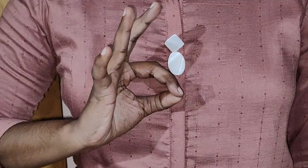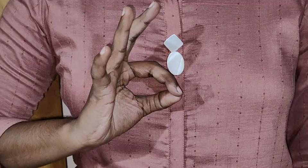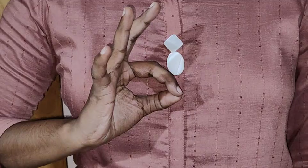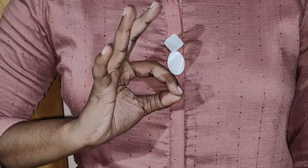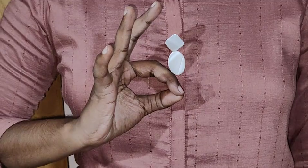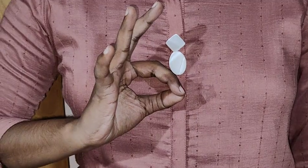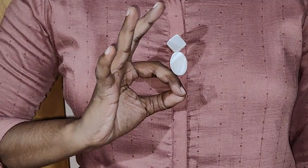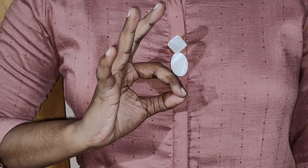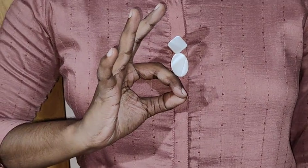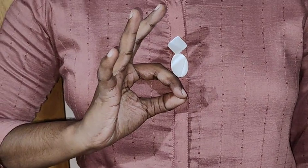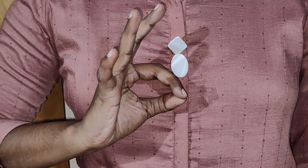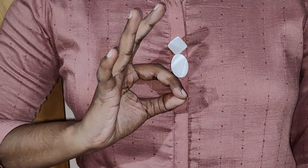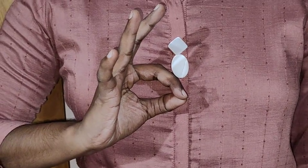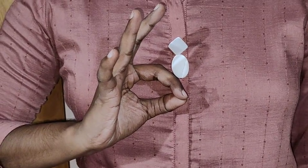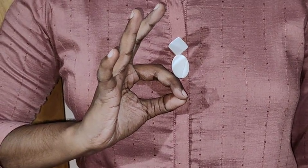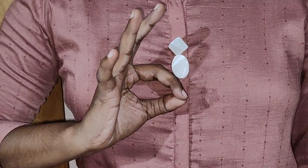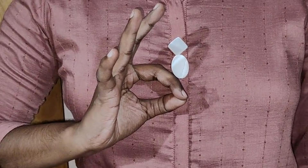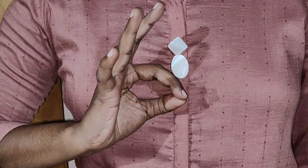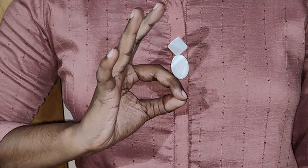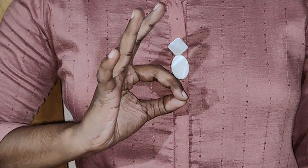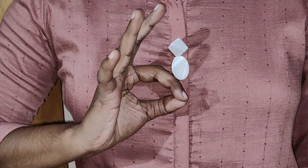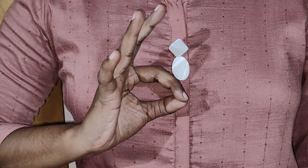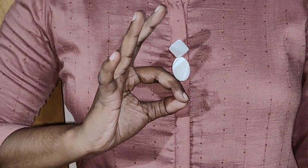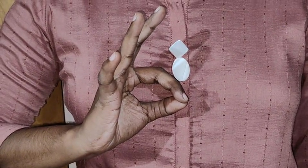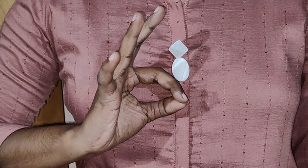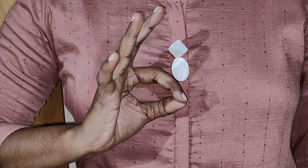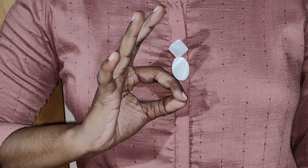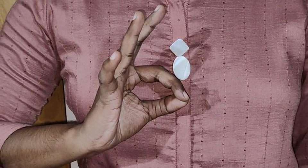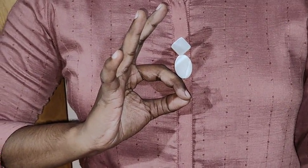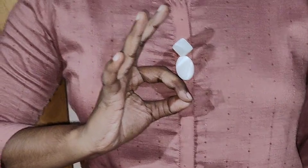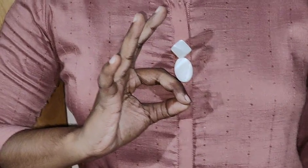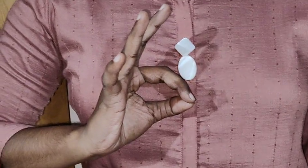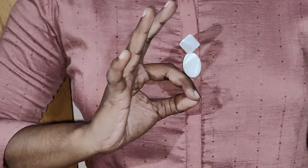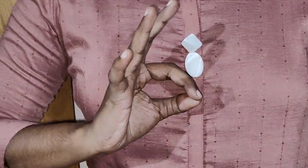ഒ